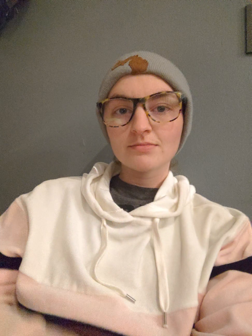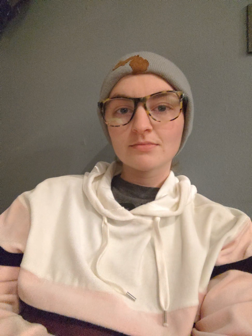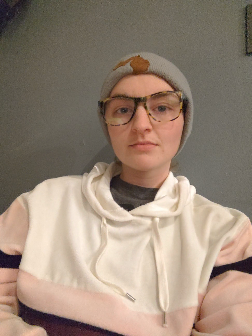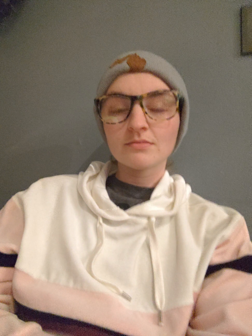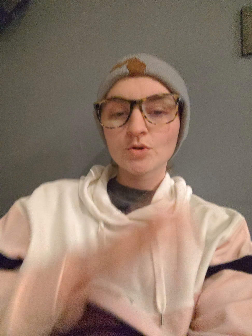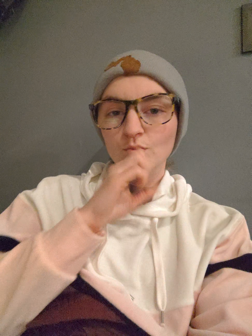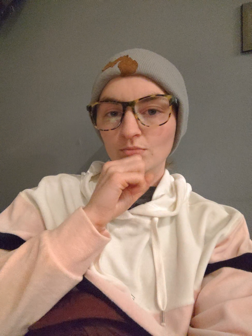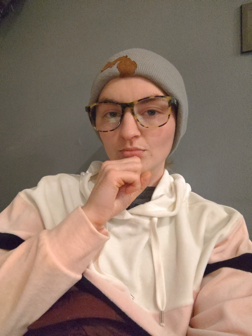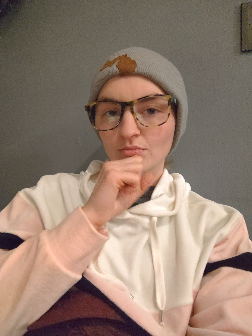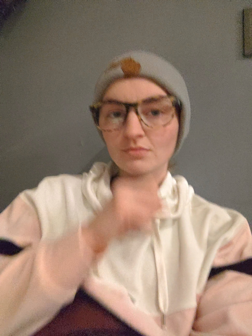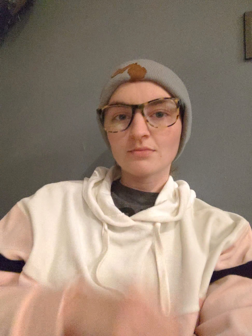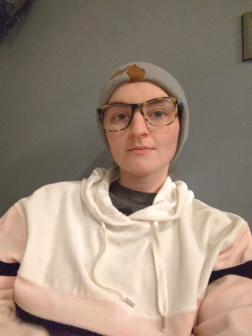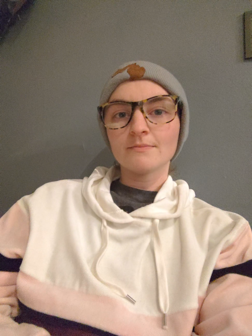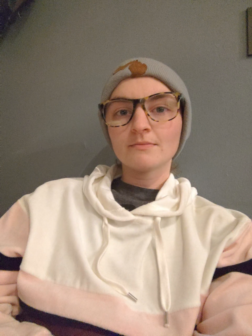orange